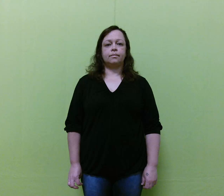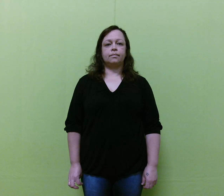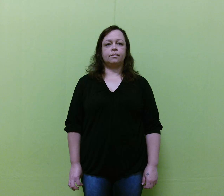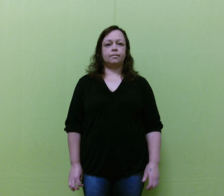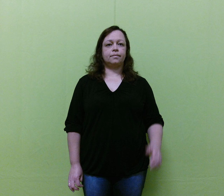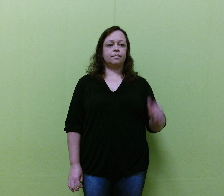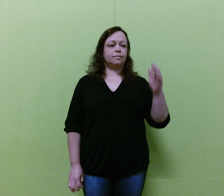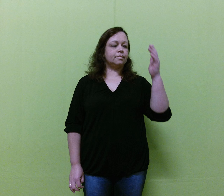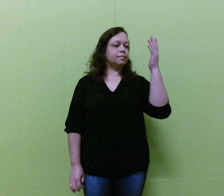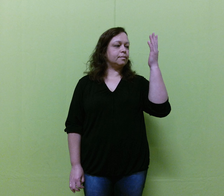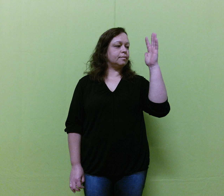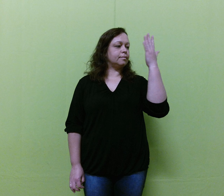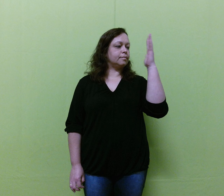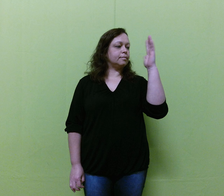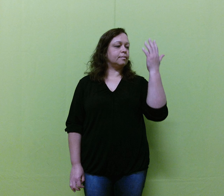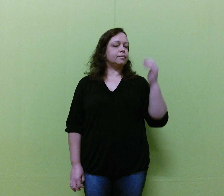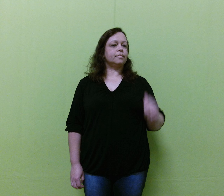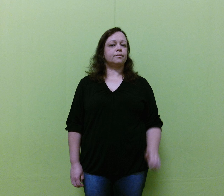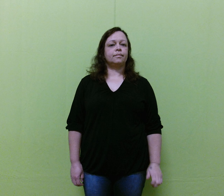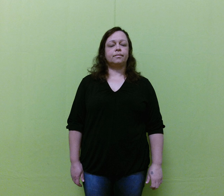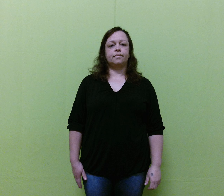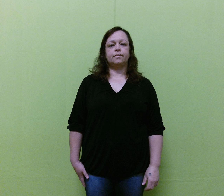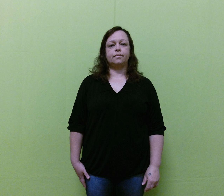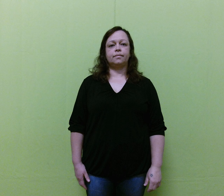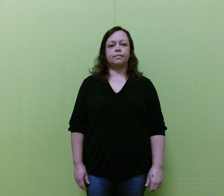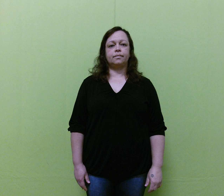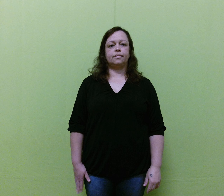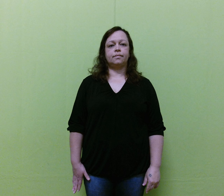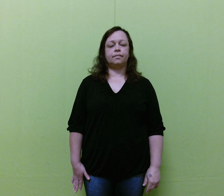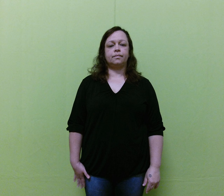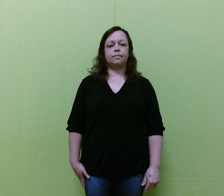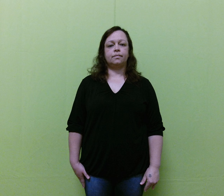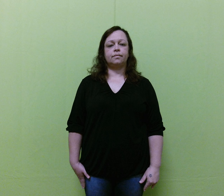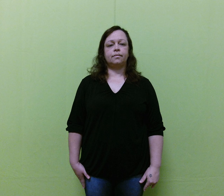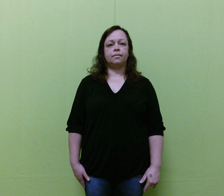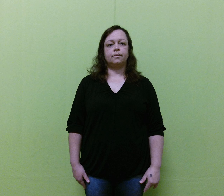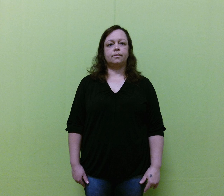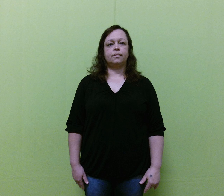espelho